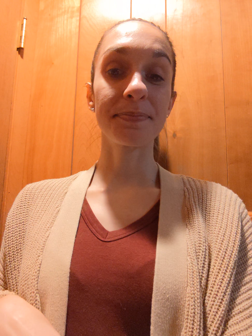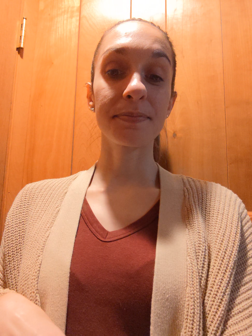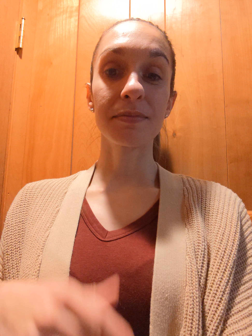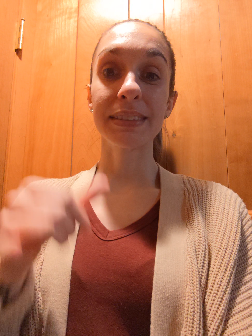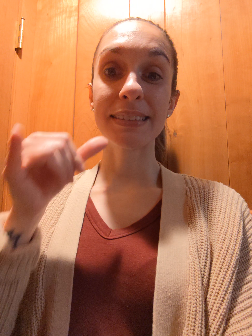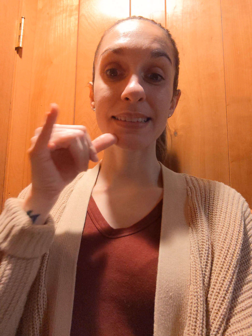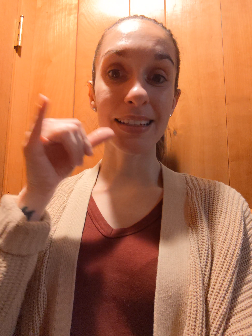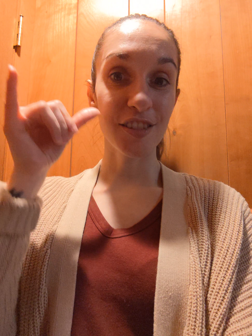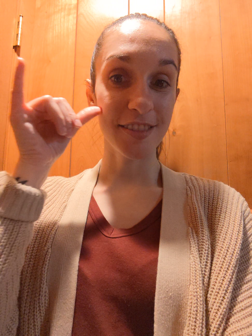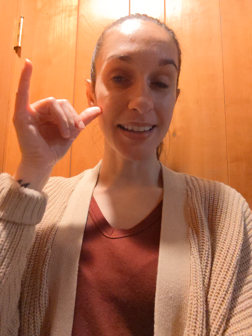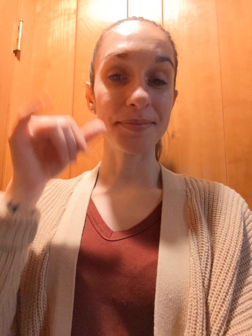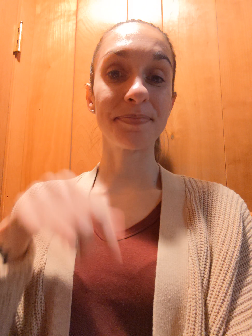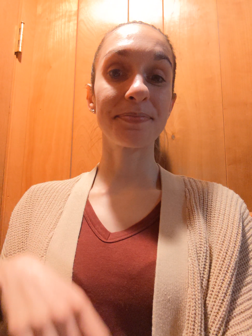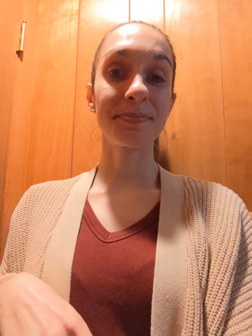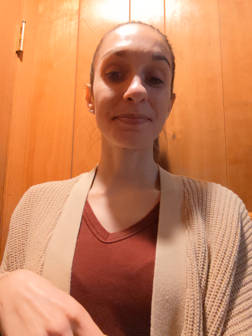yesterday